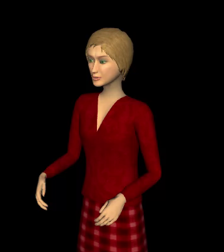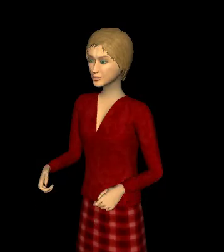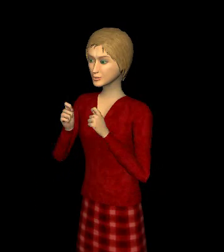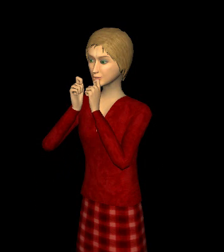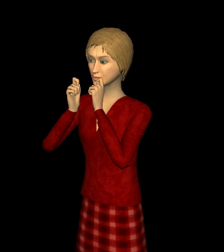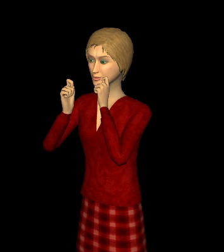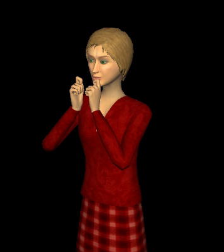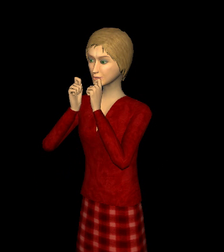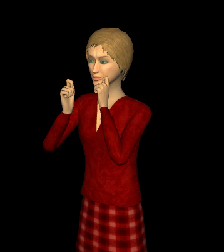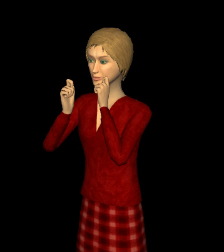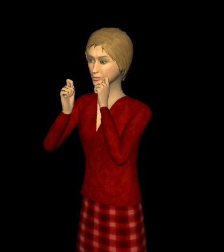يناقش